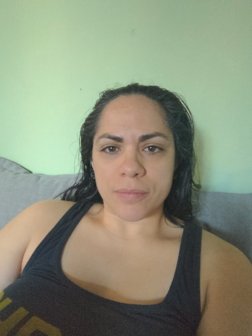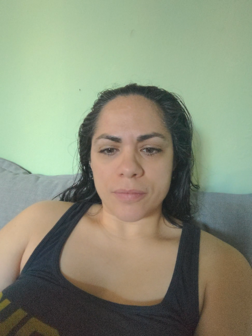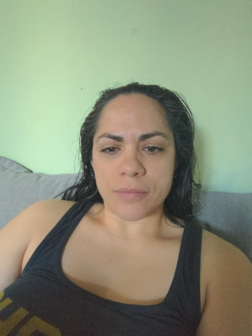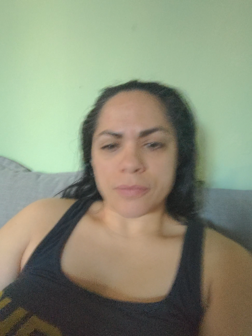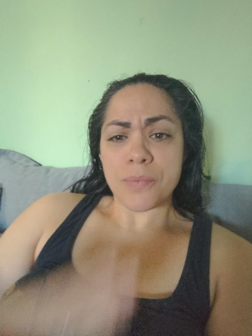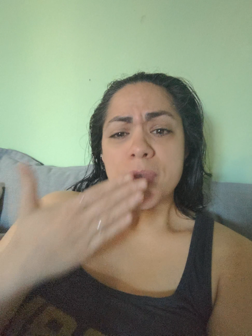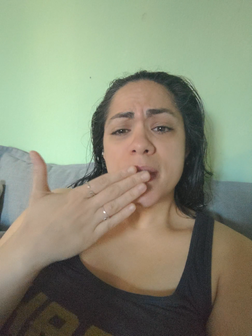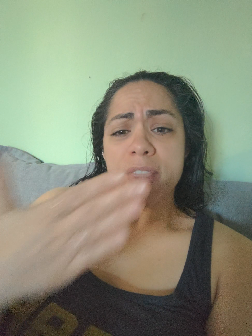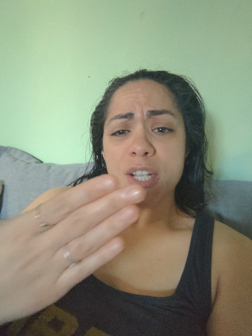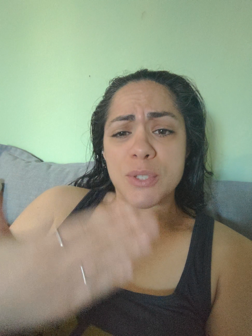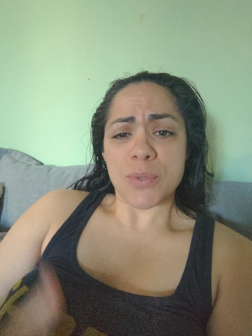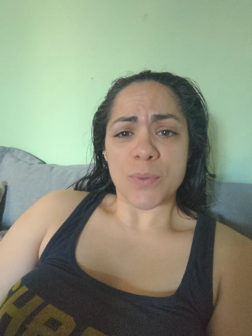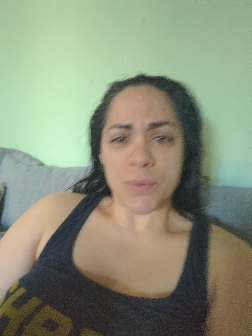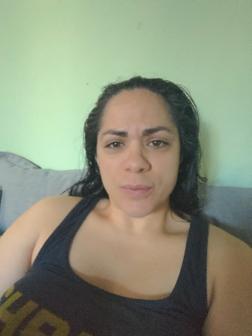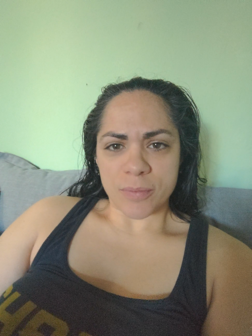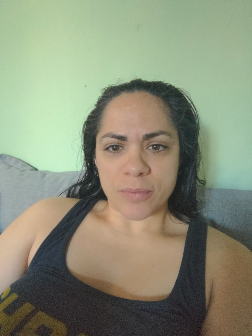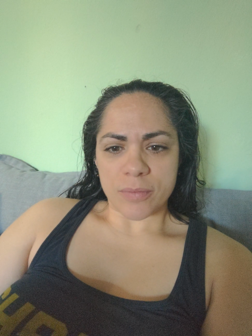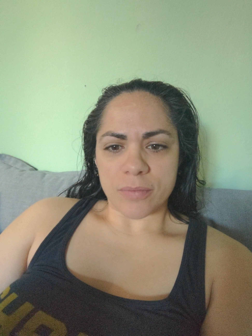thank you